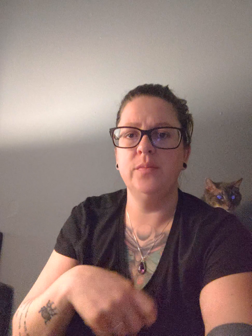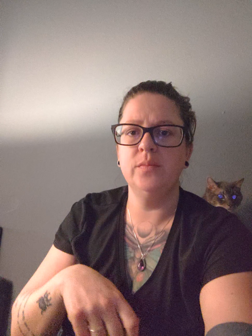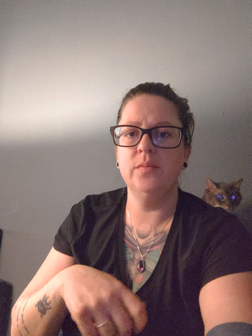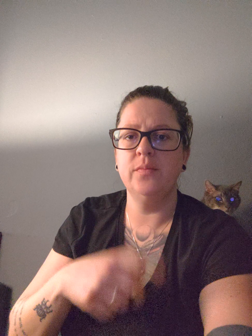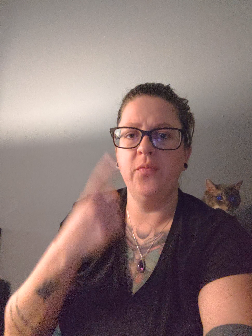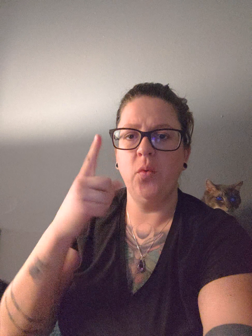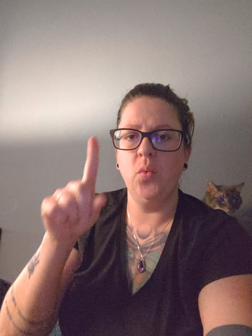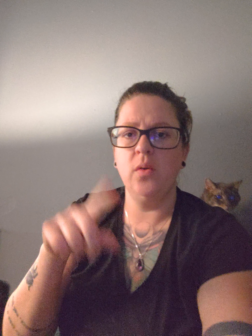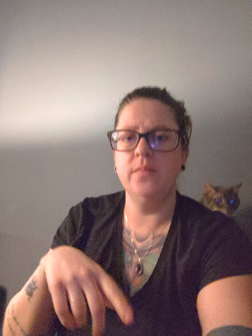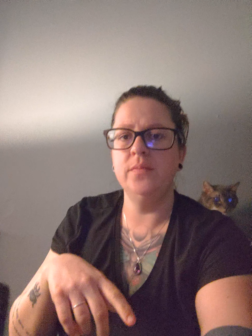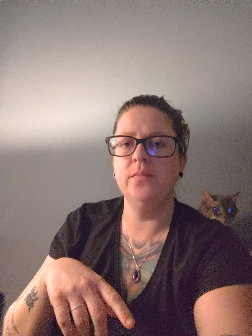for